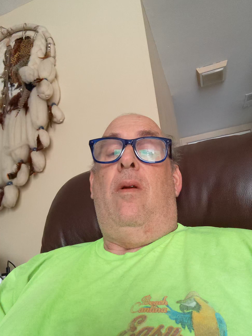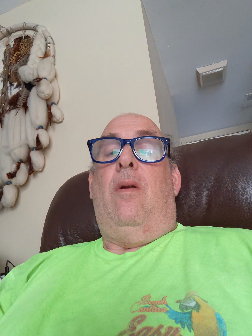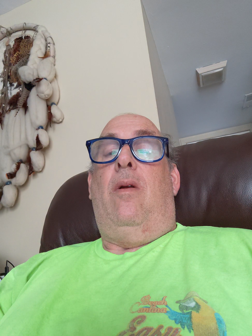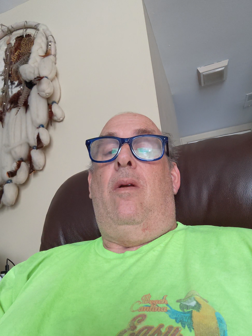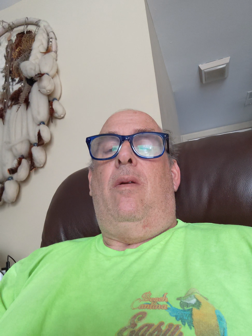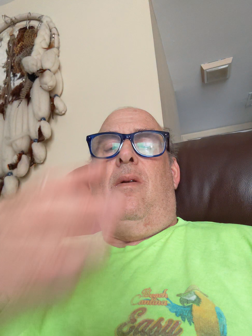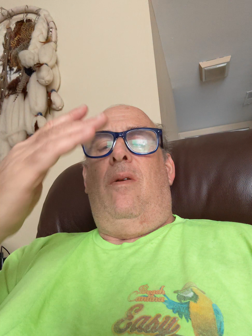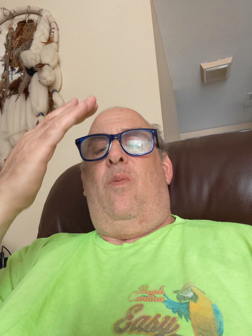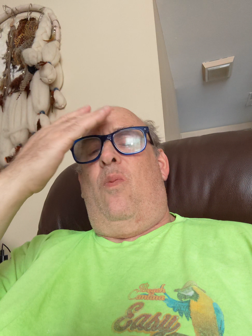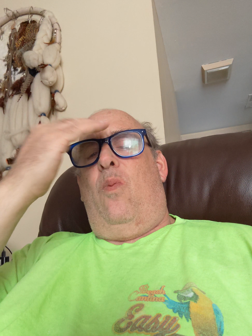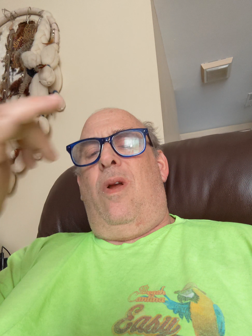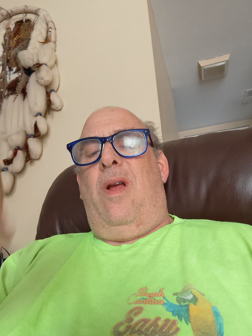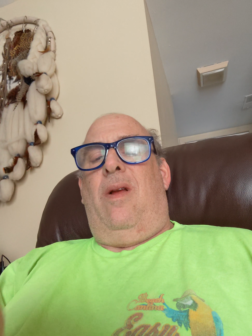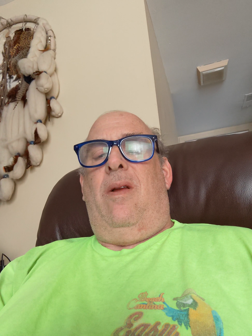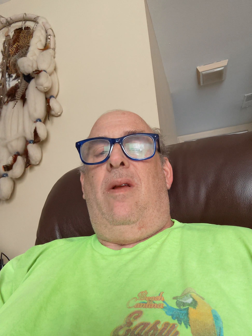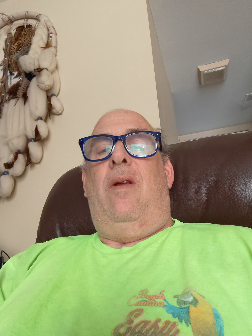why